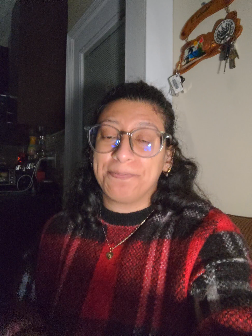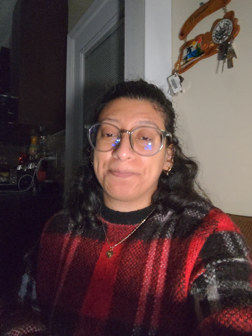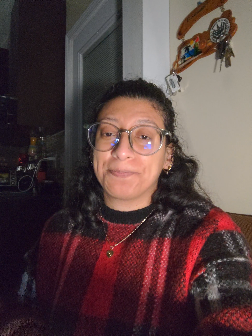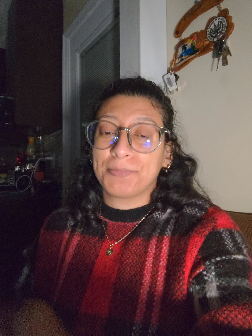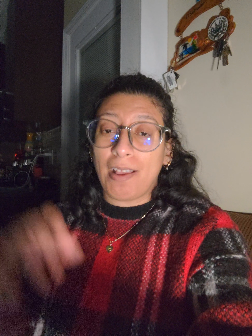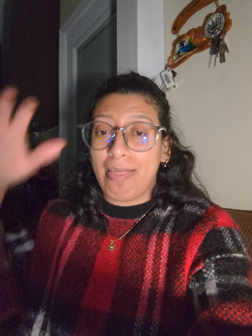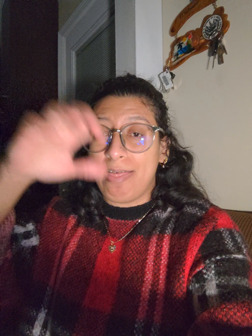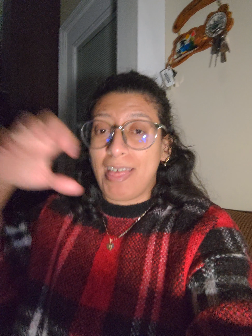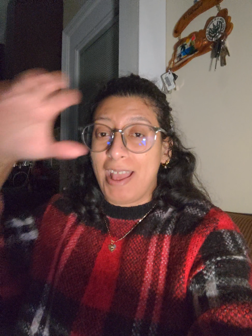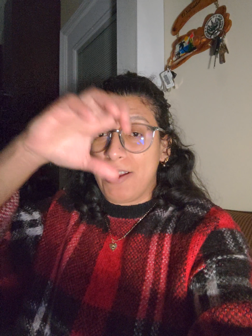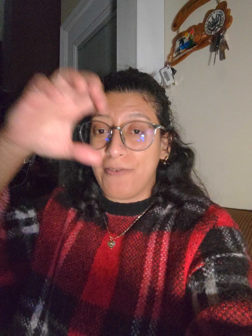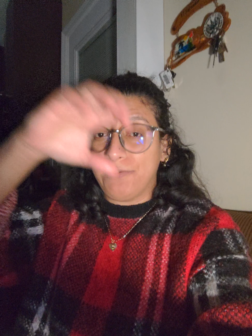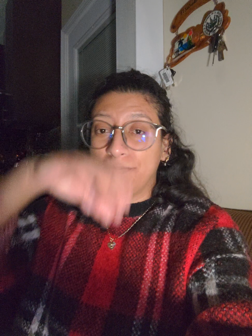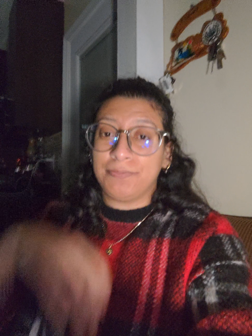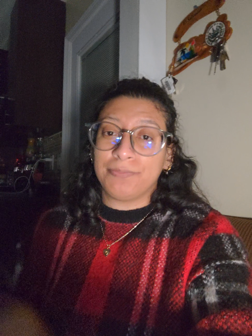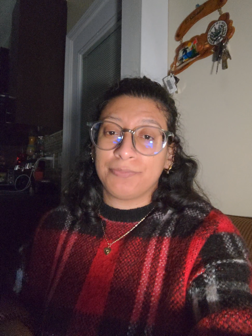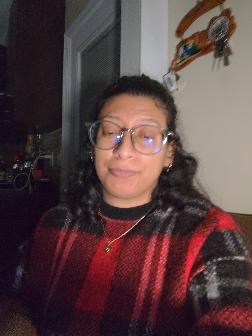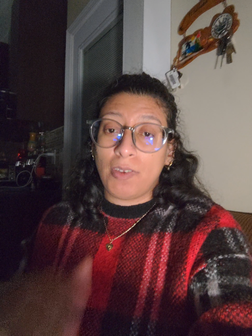cloud